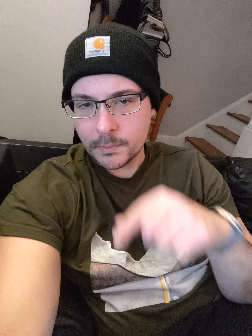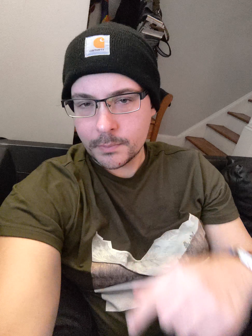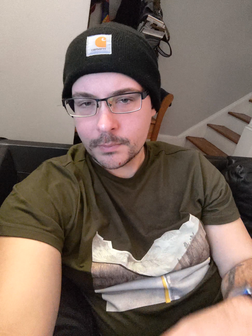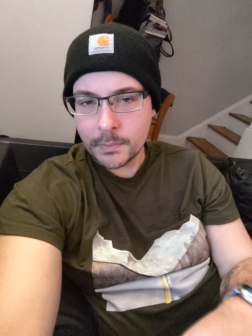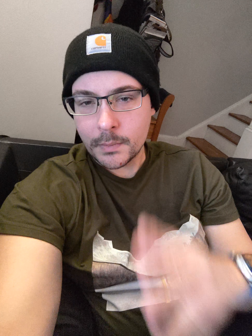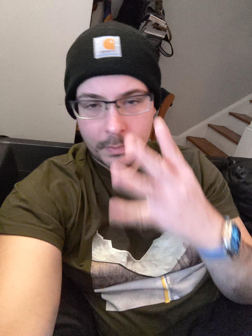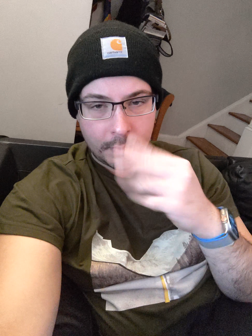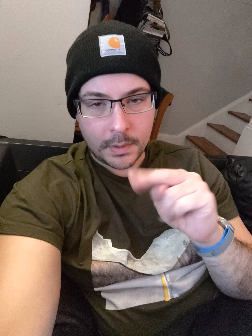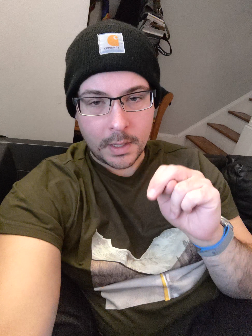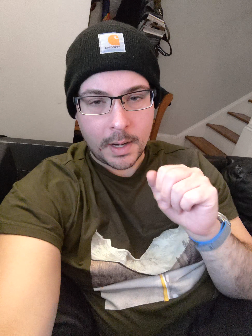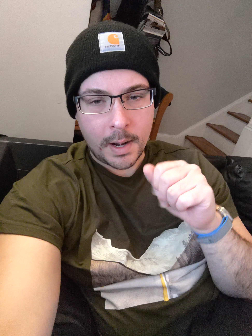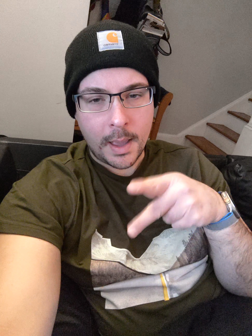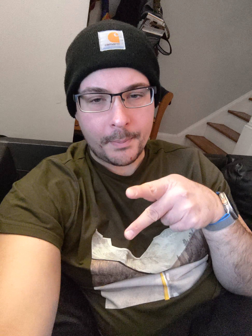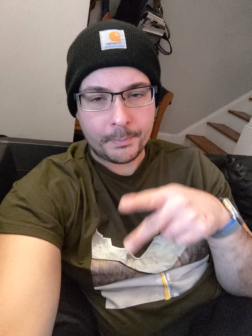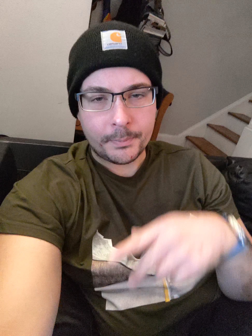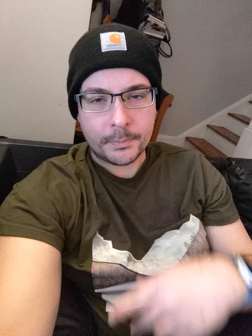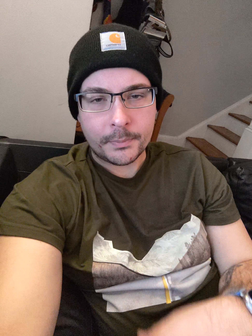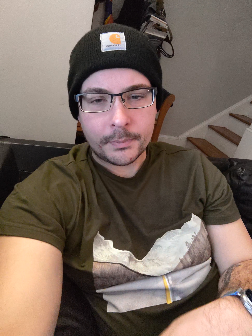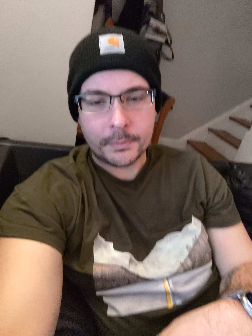nap